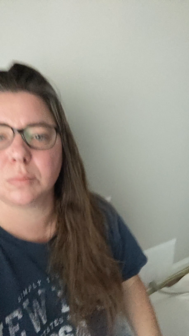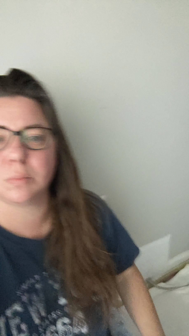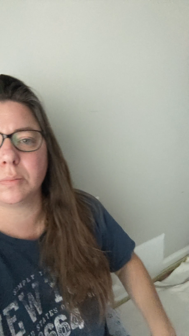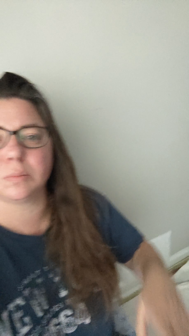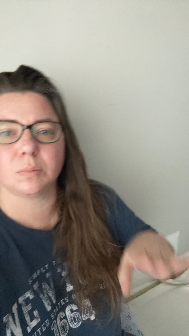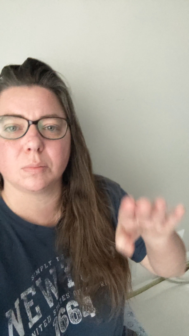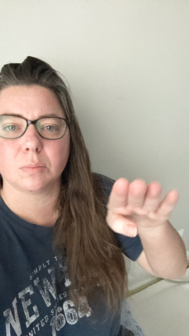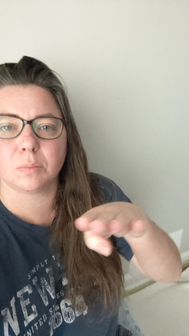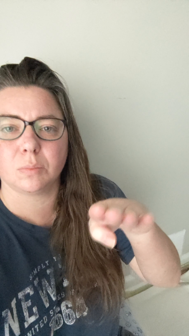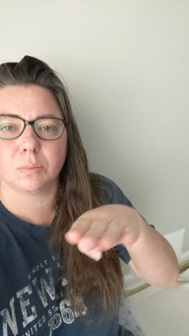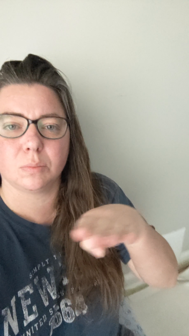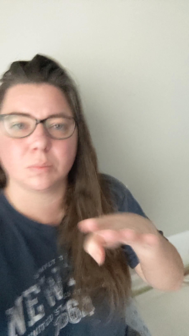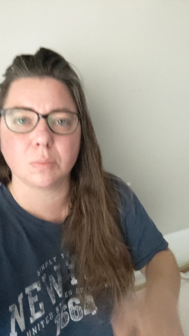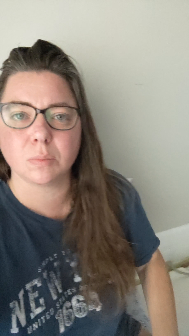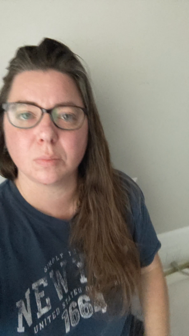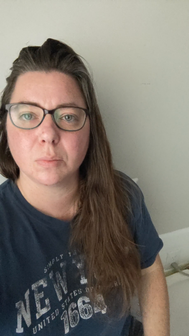boots